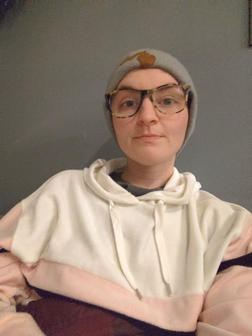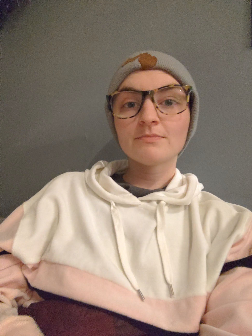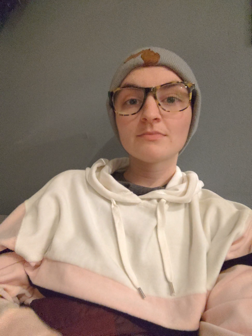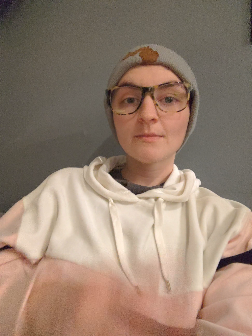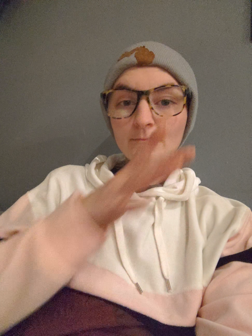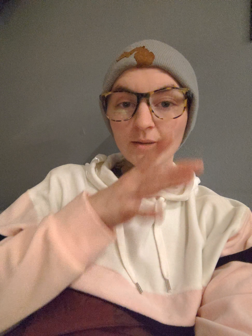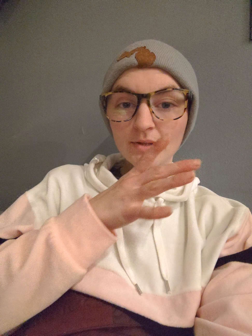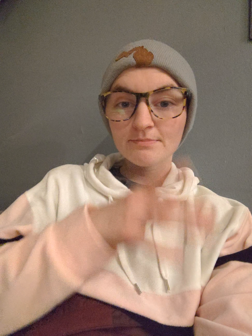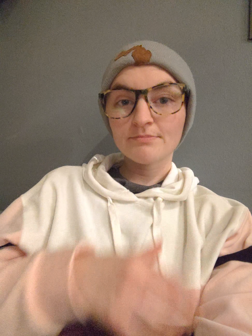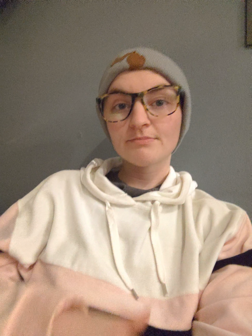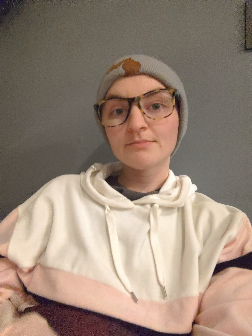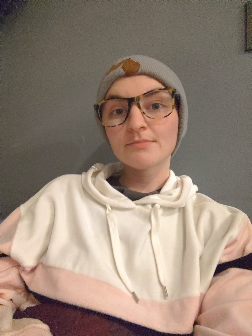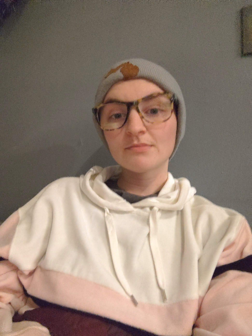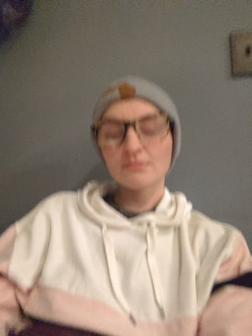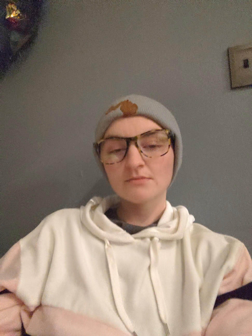mom